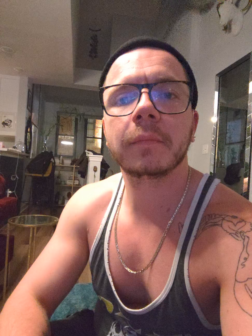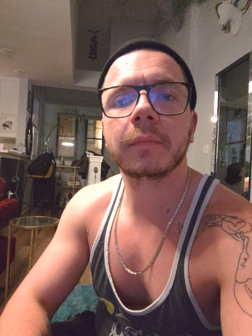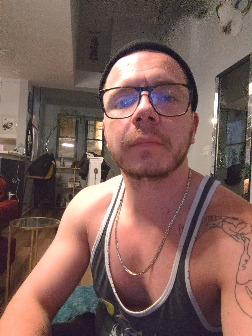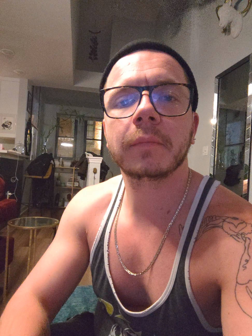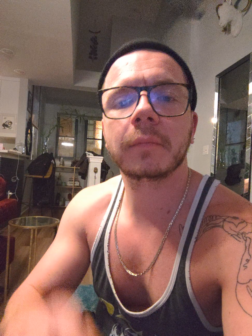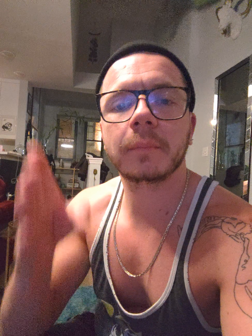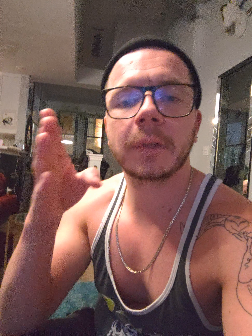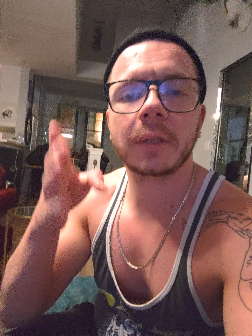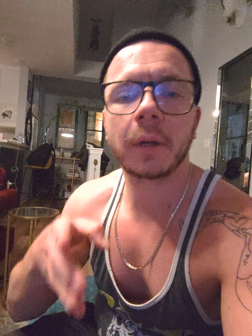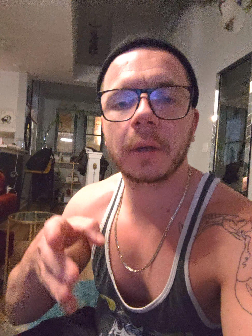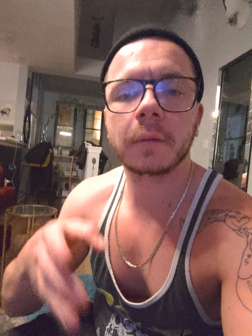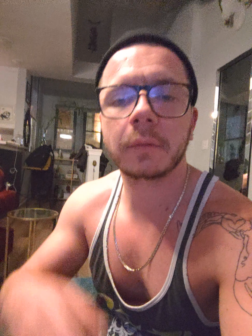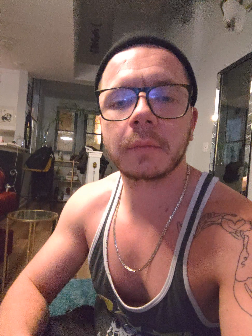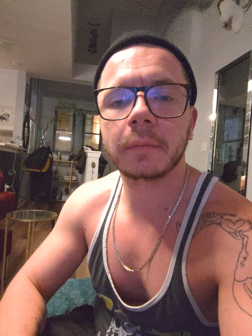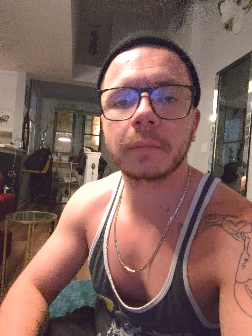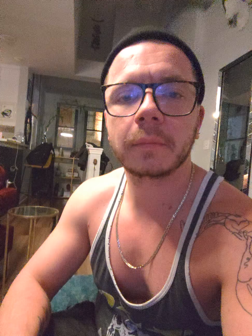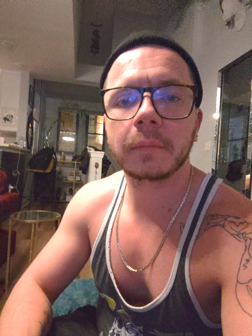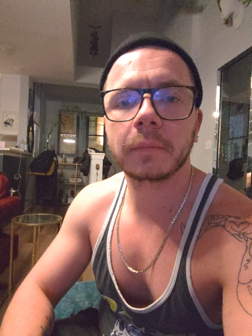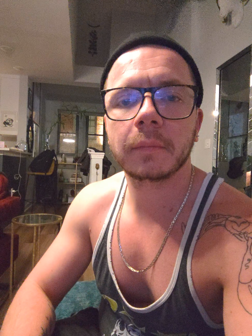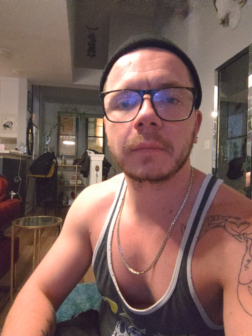beside